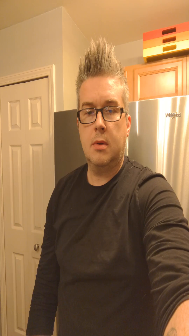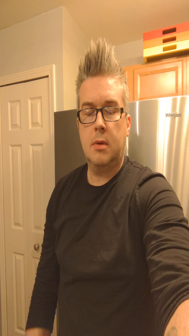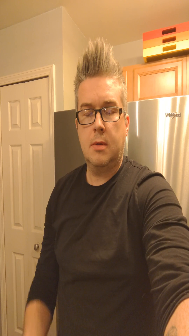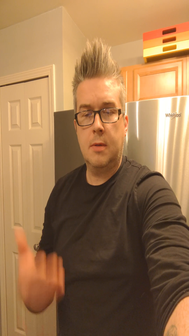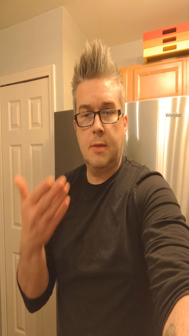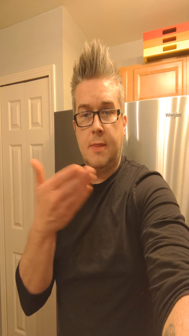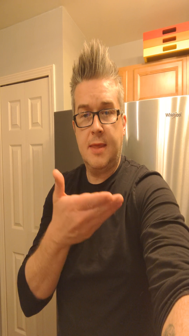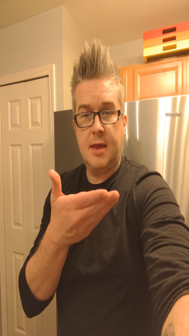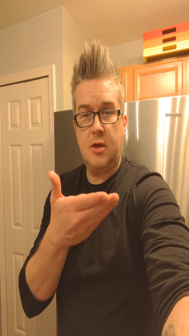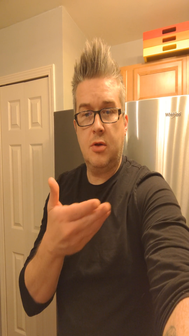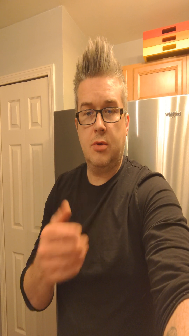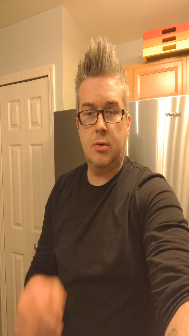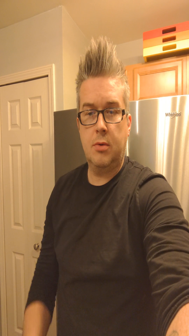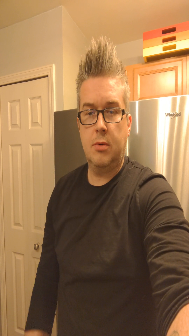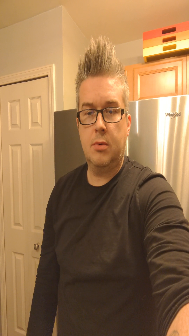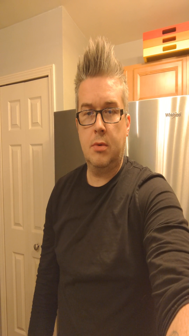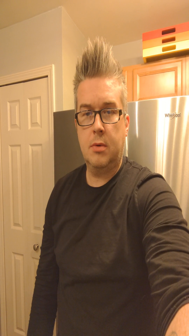there